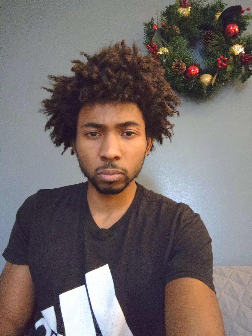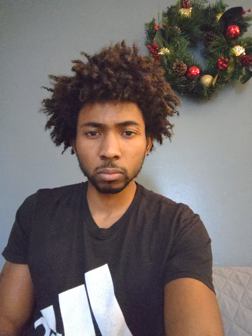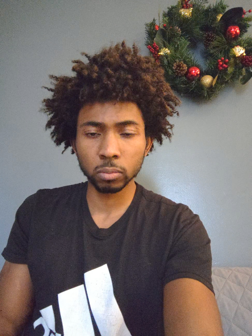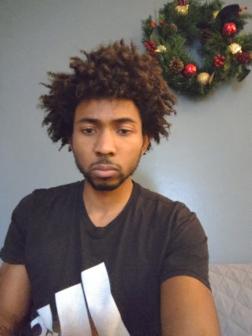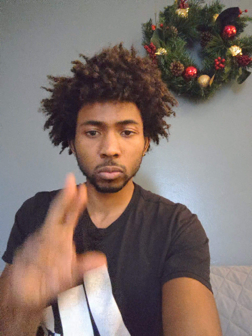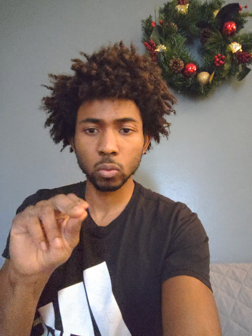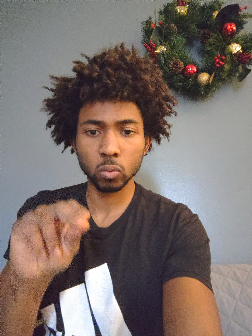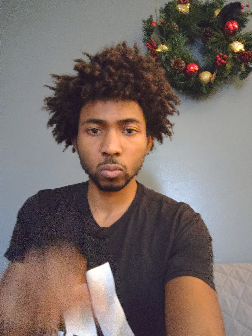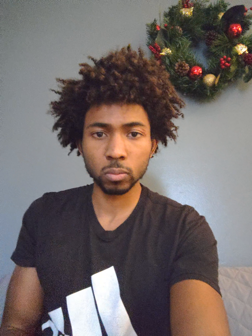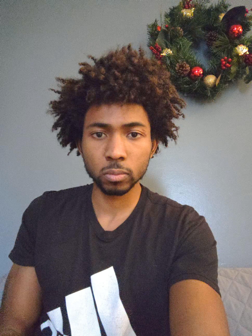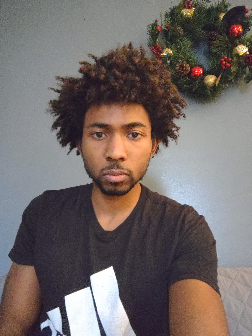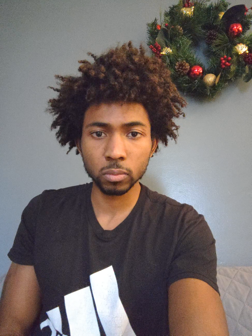no